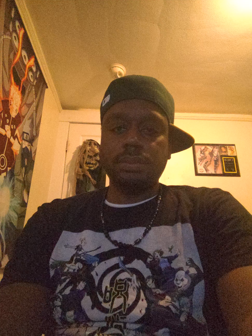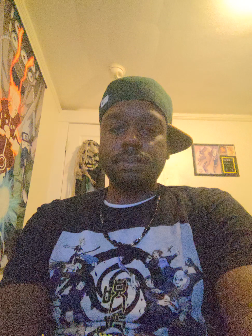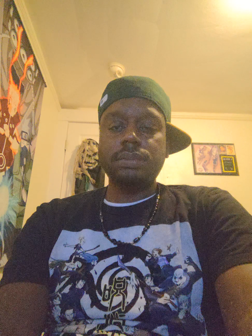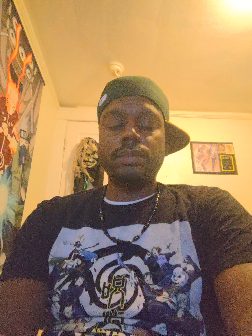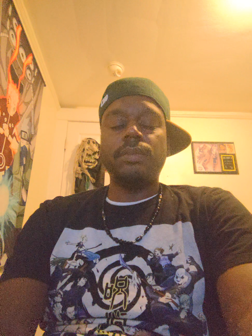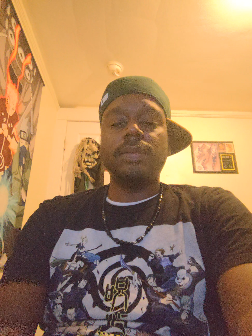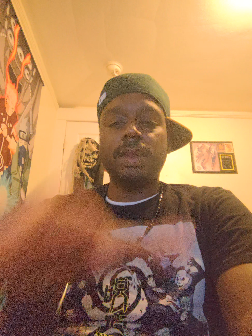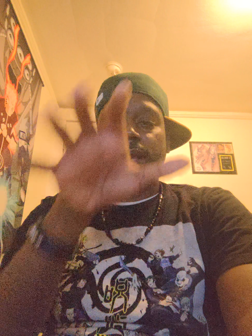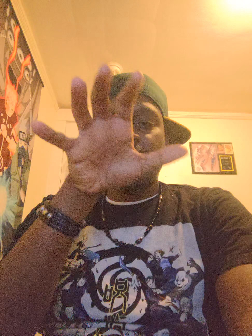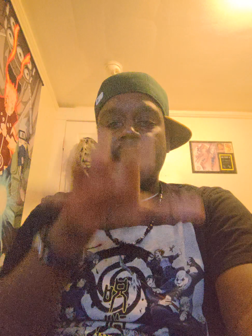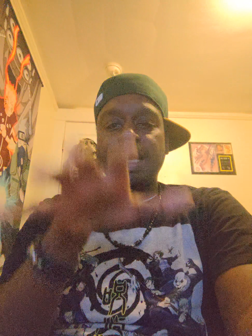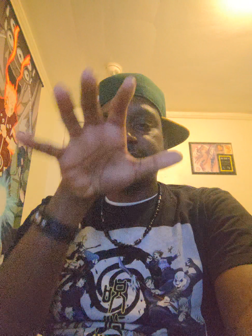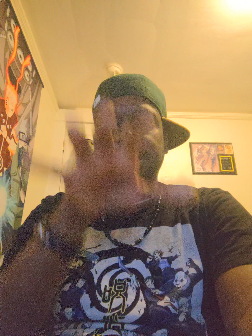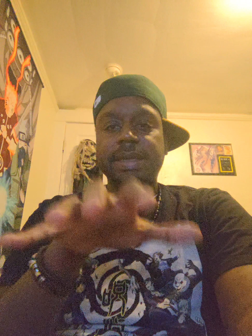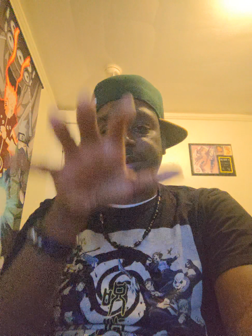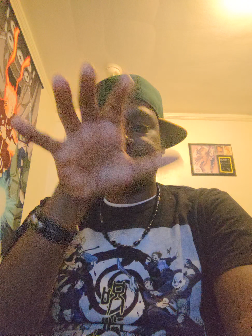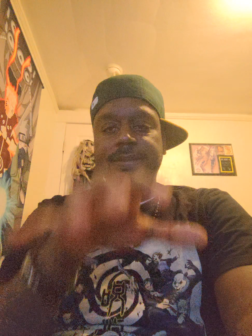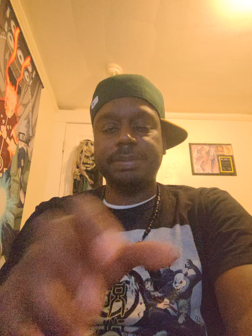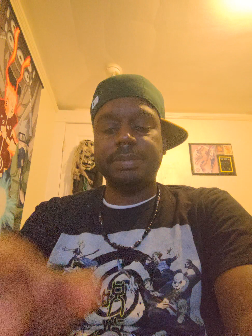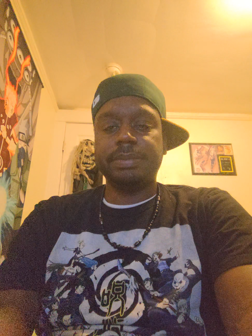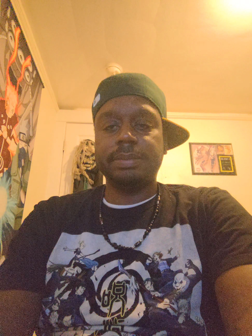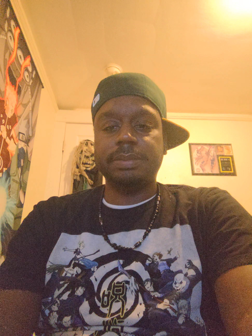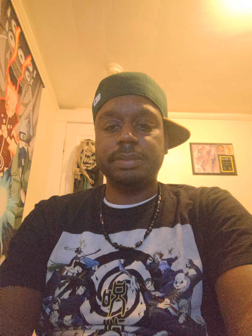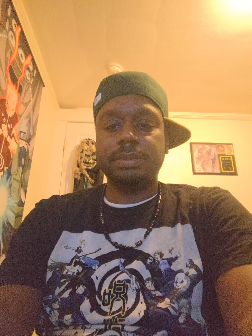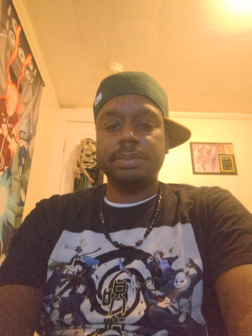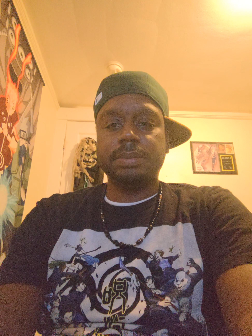alligator